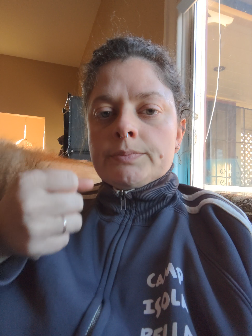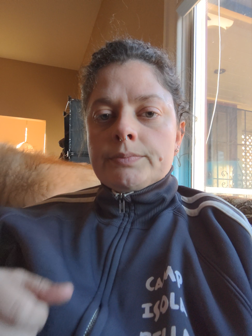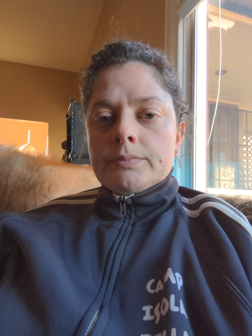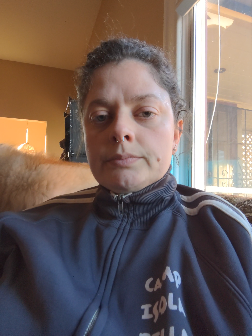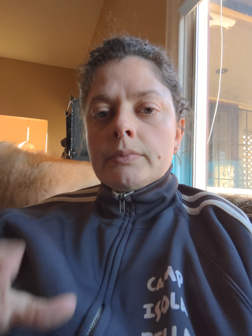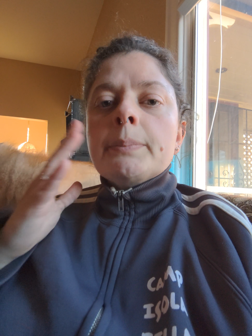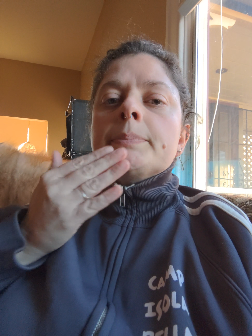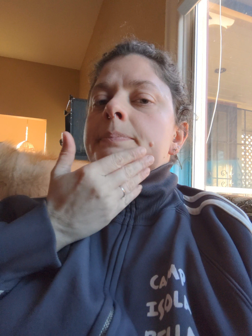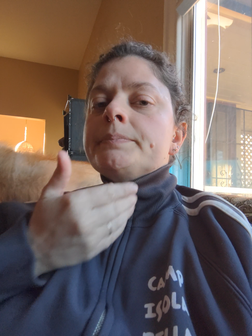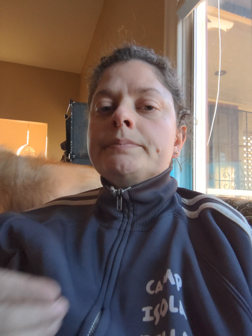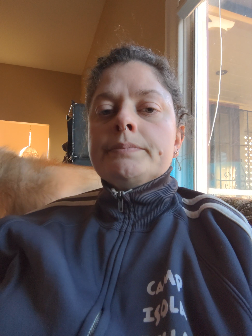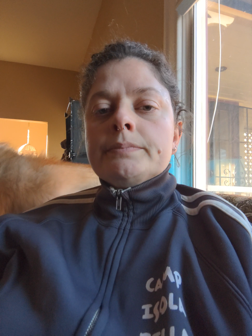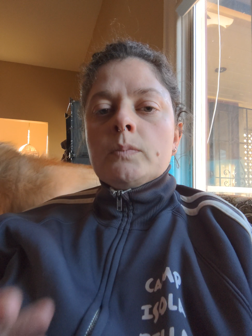napkin